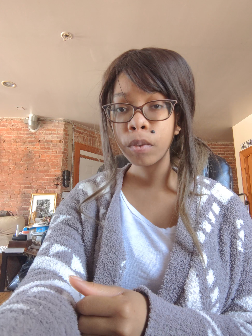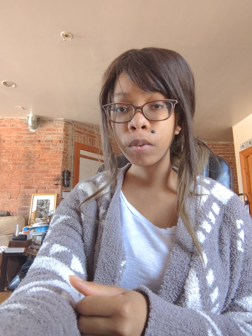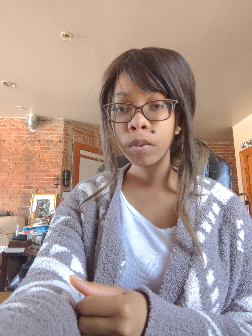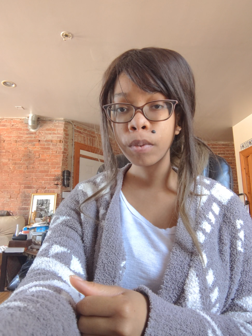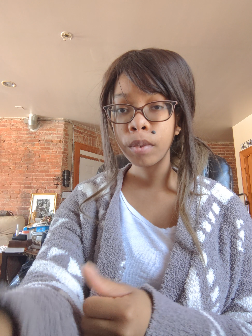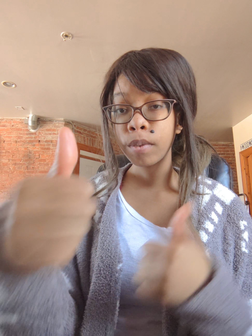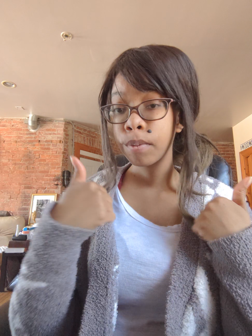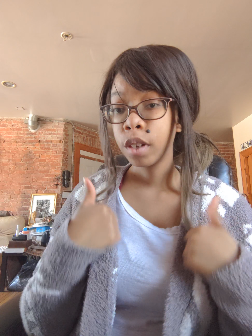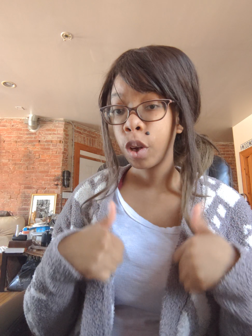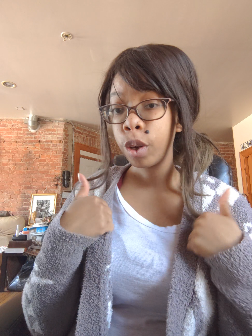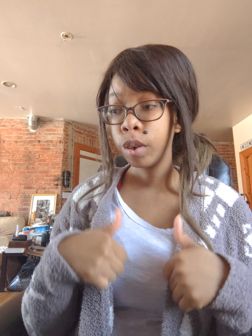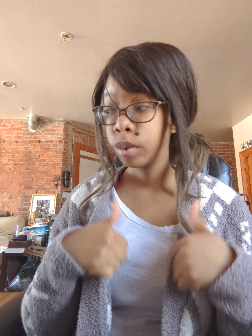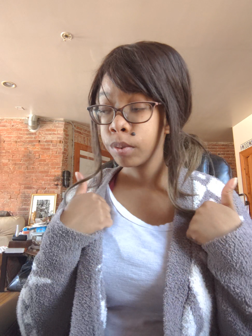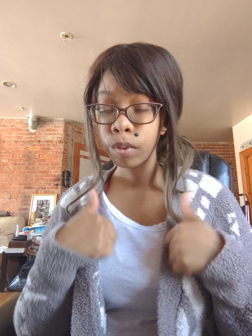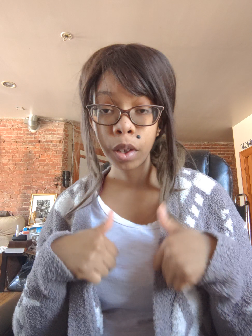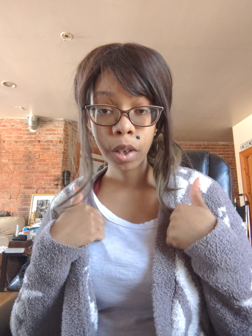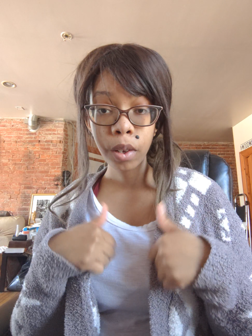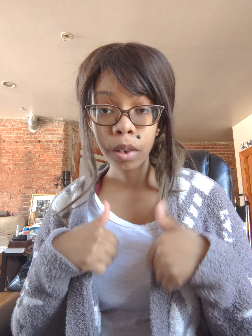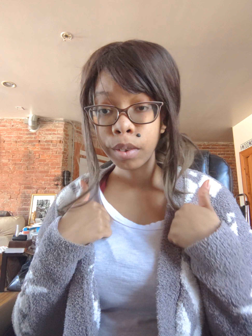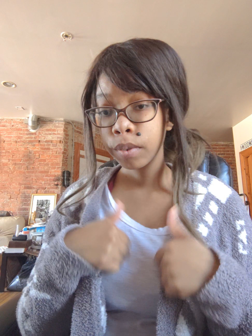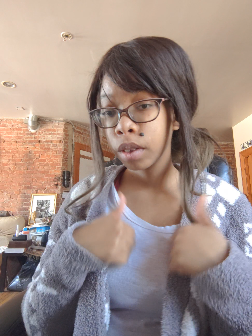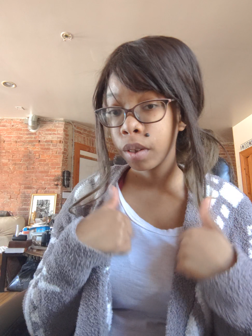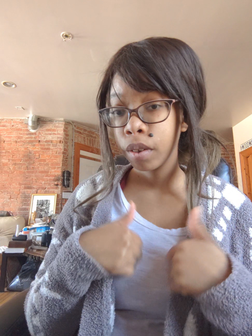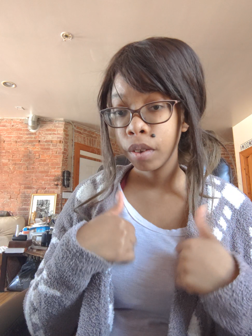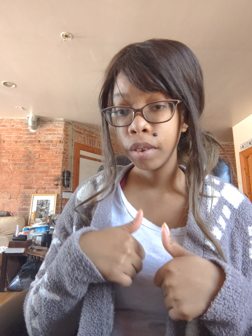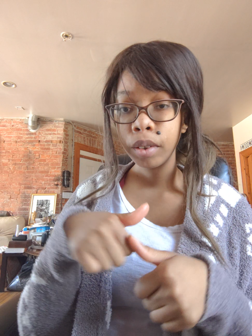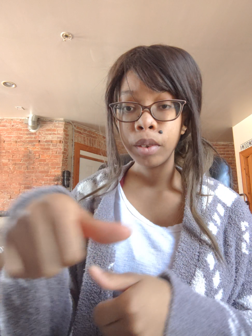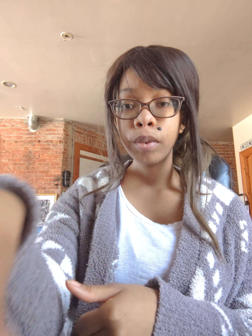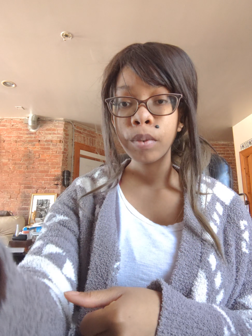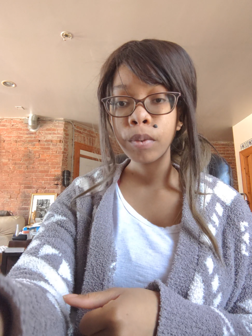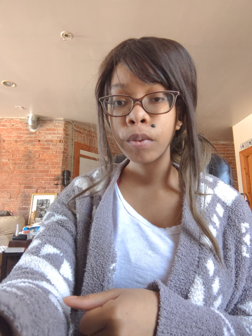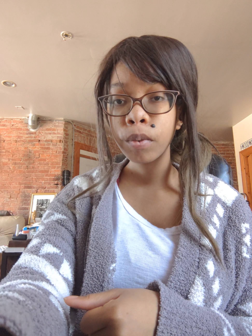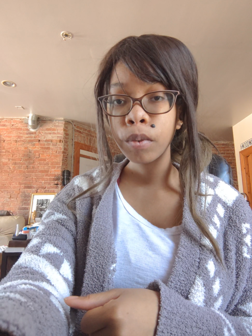bath